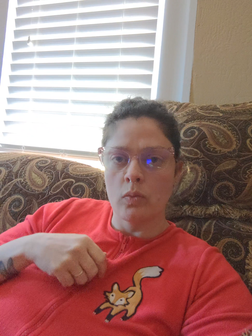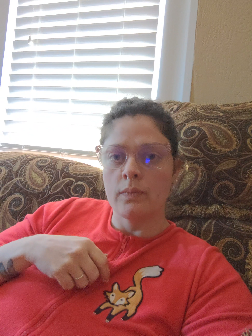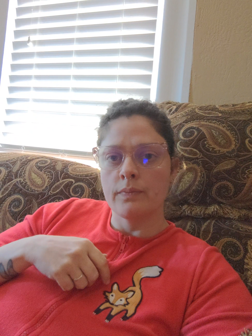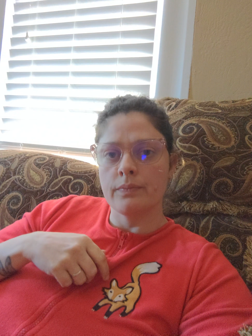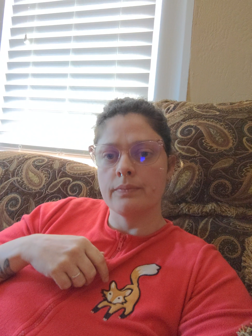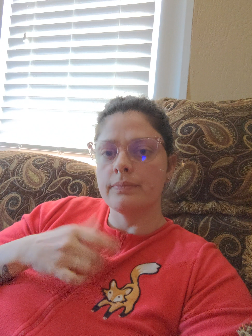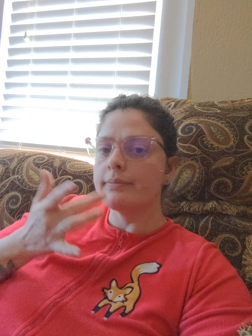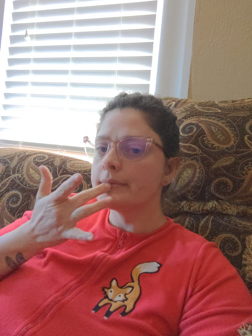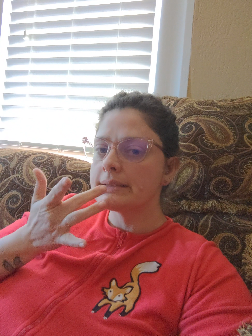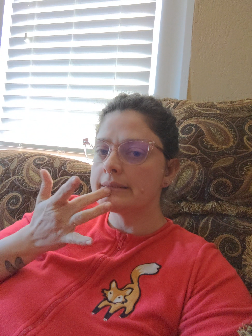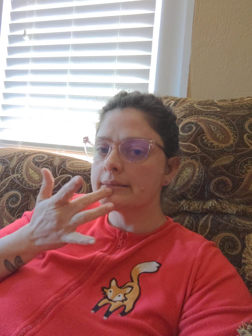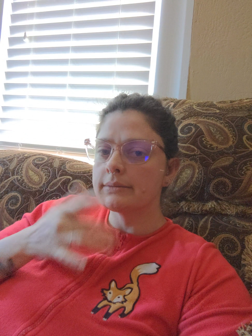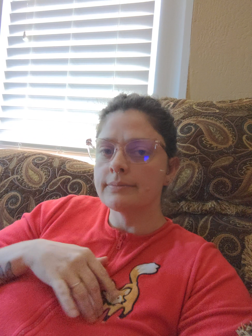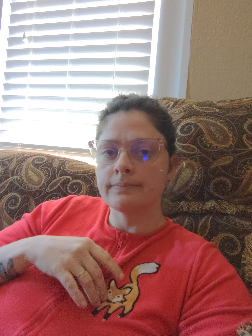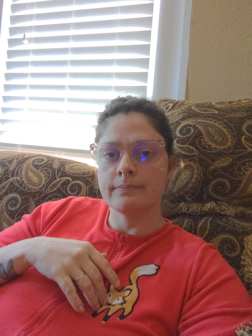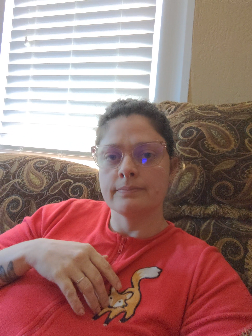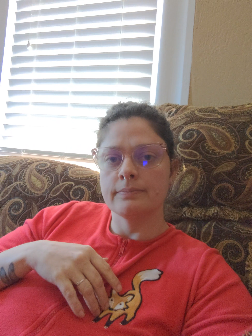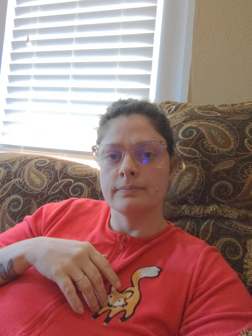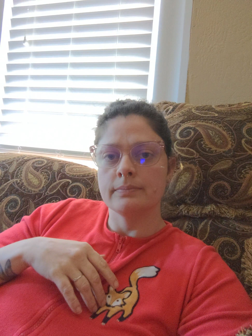taste